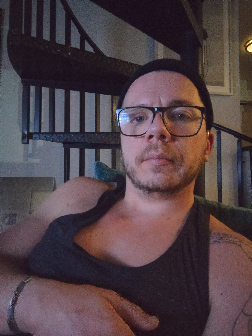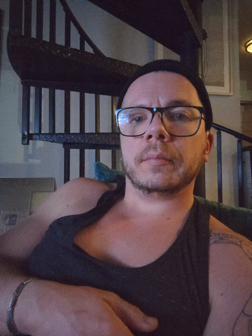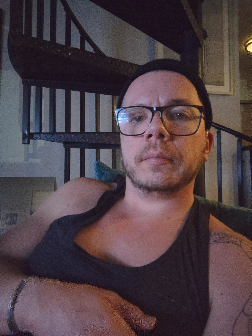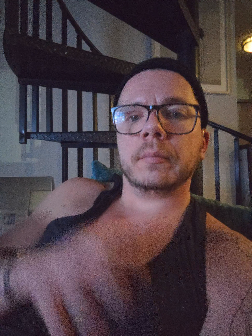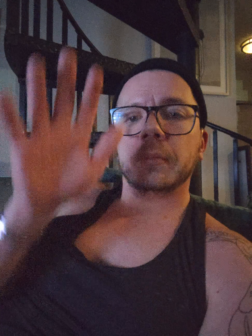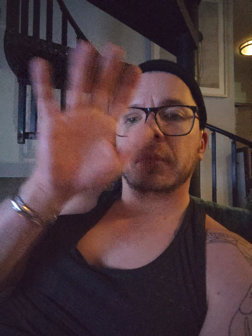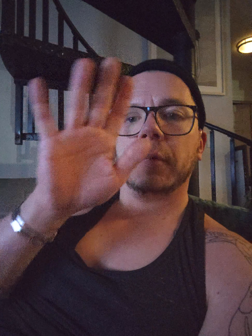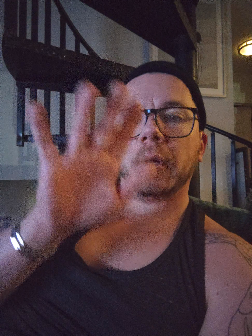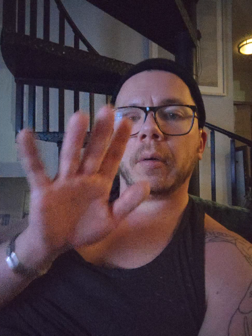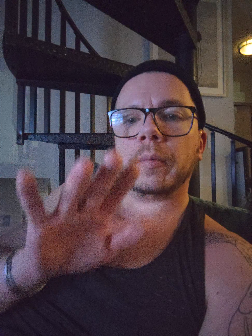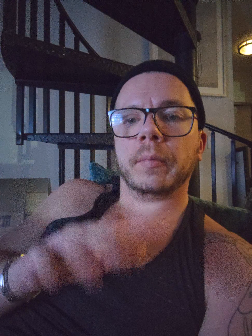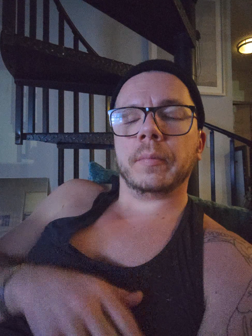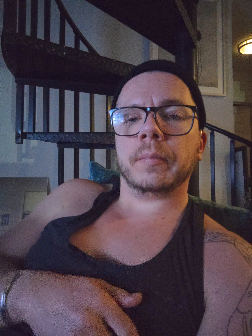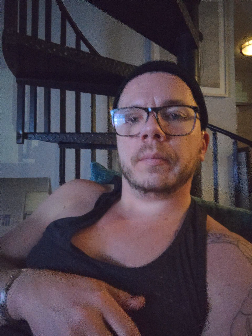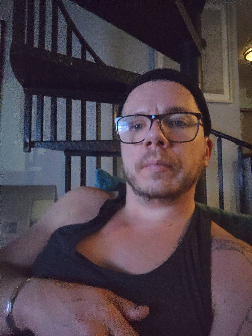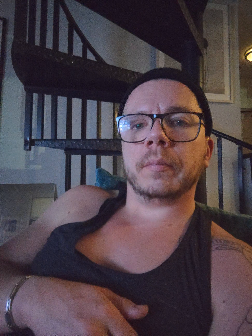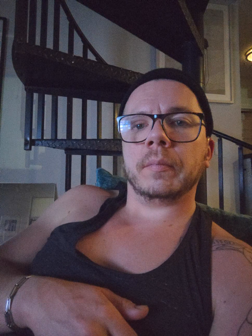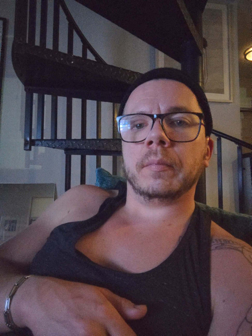snow